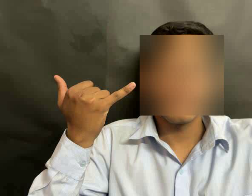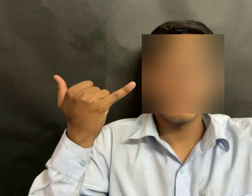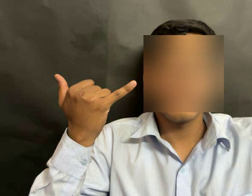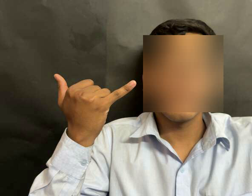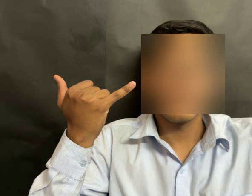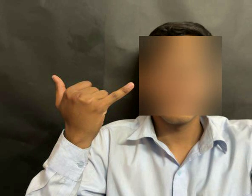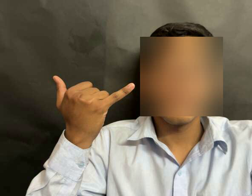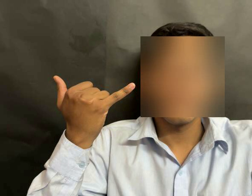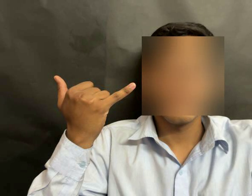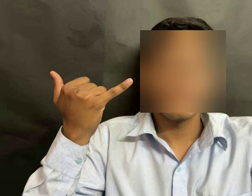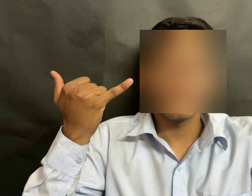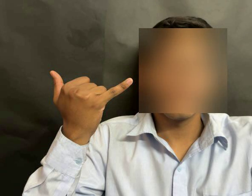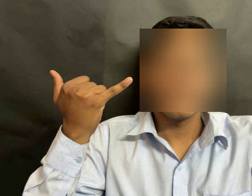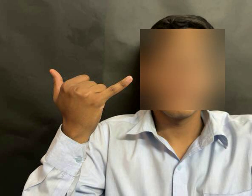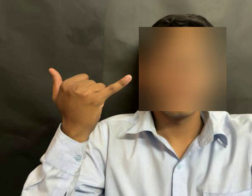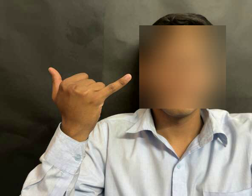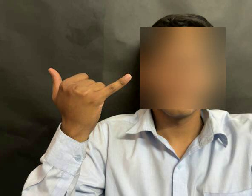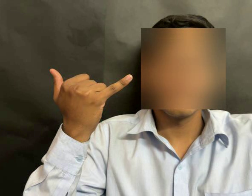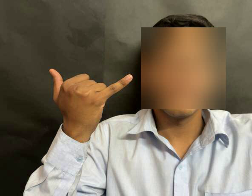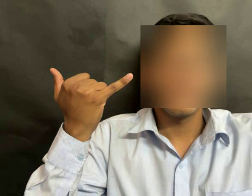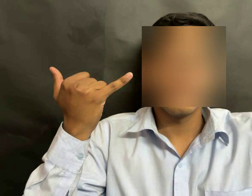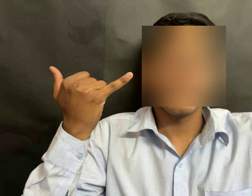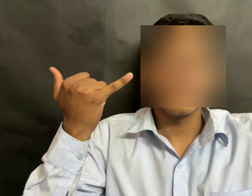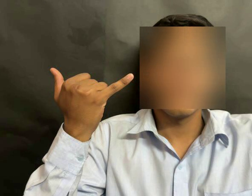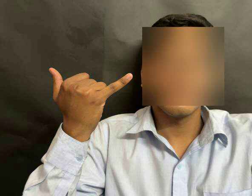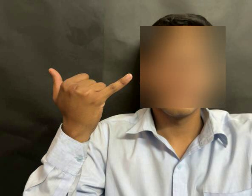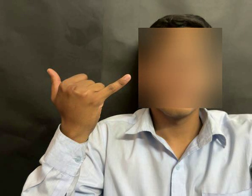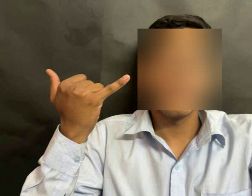Y